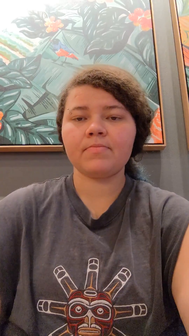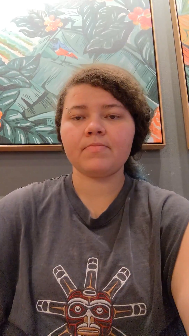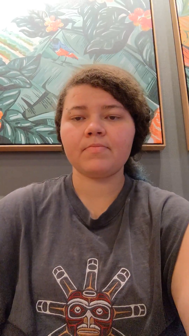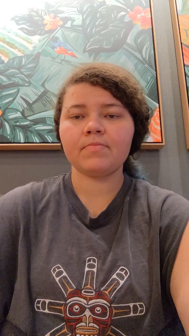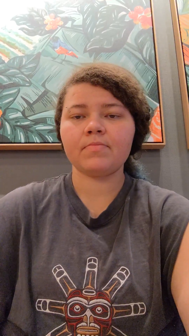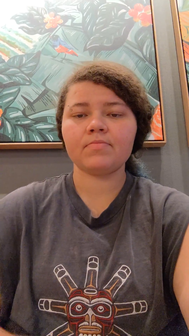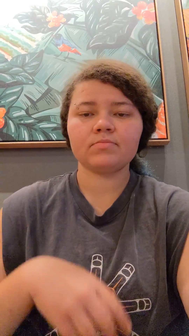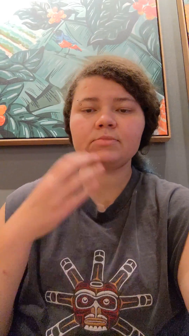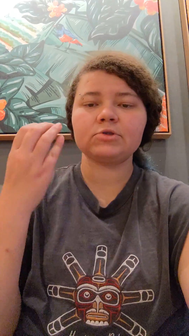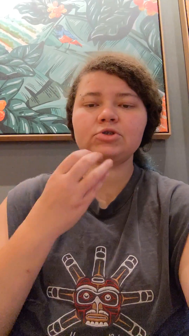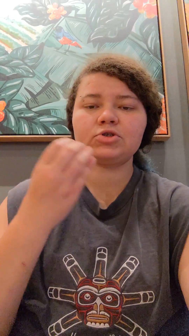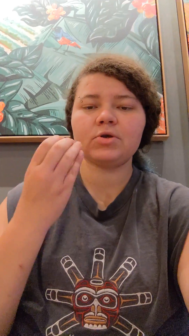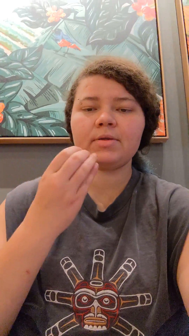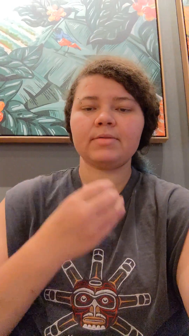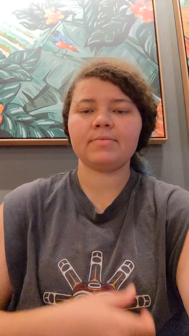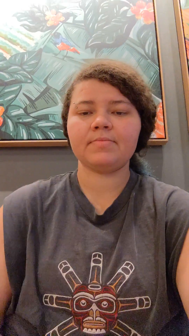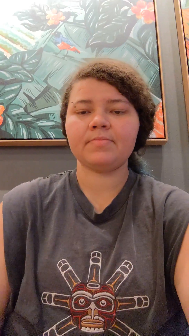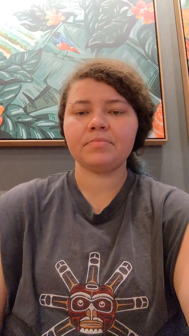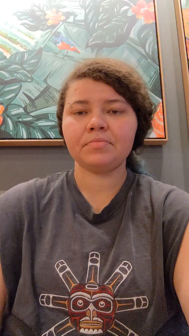shake